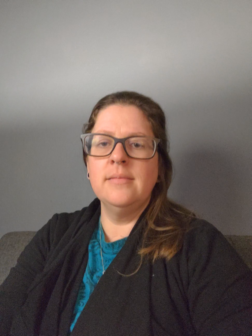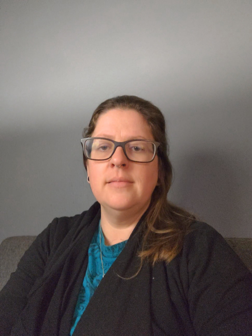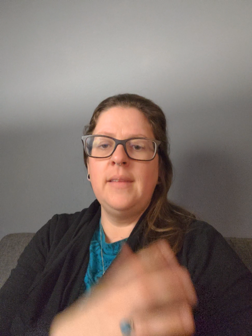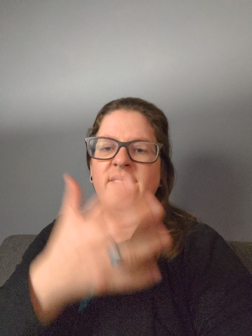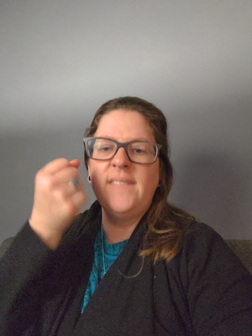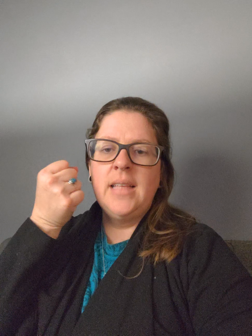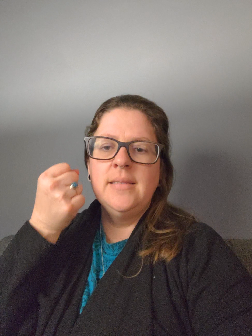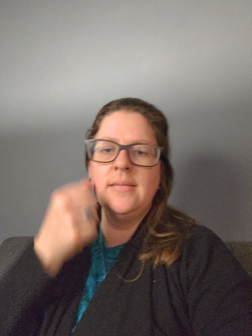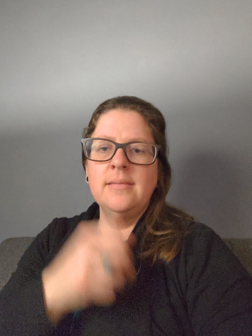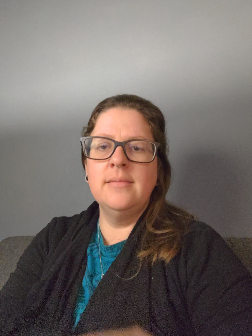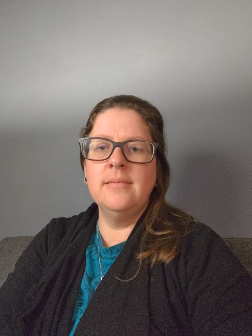fast